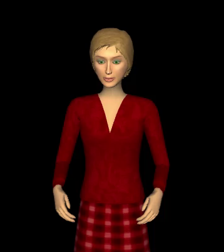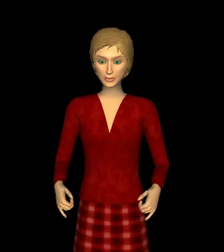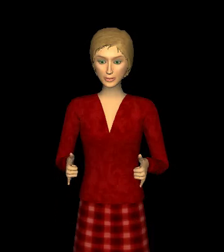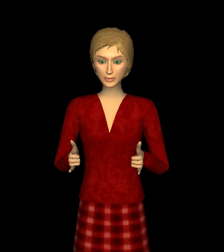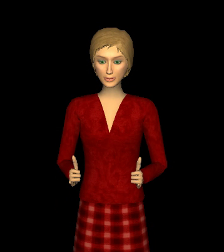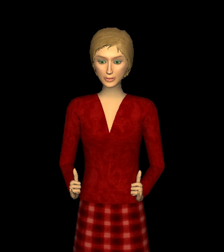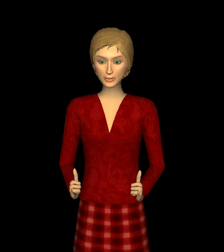كرسي